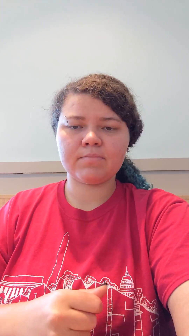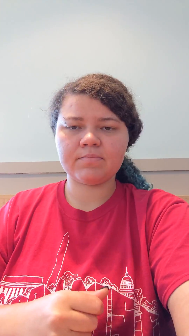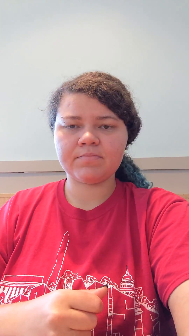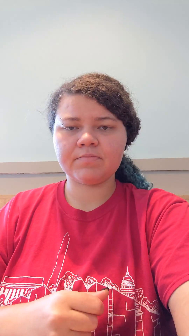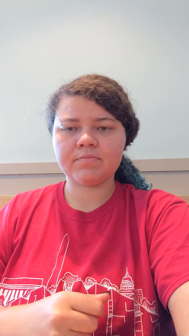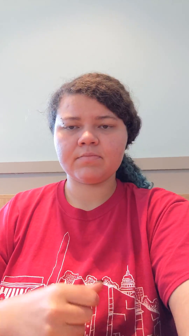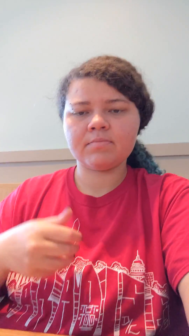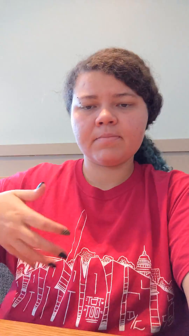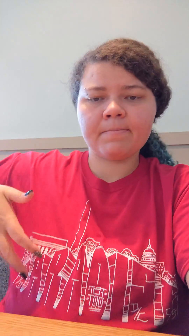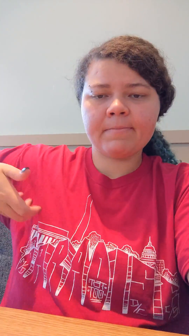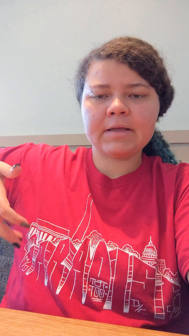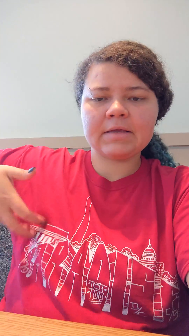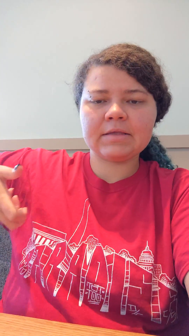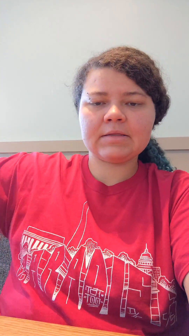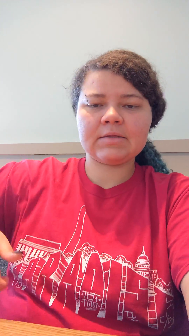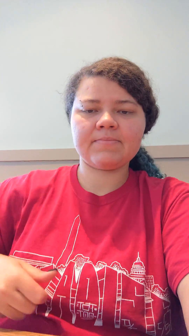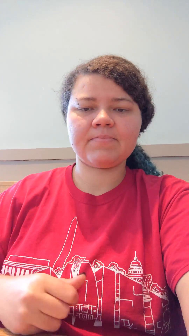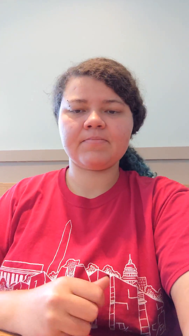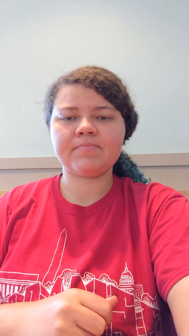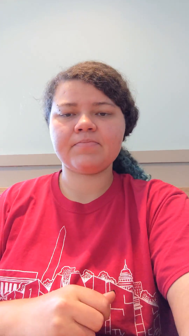monkey